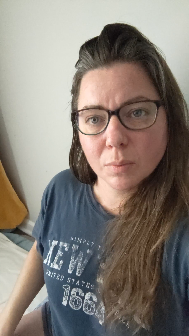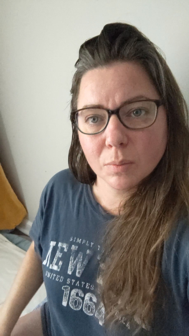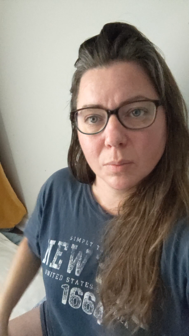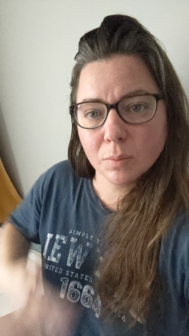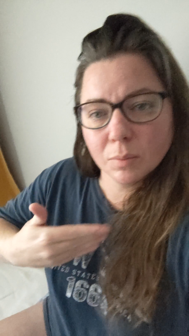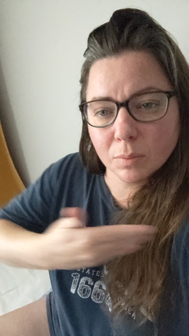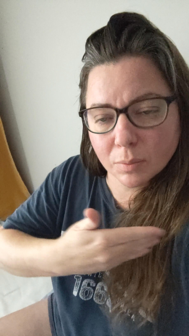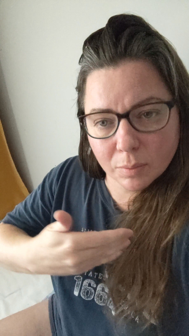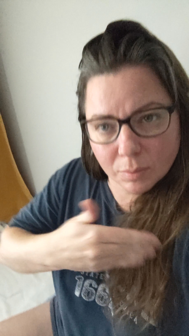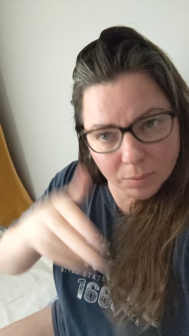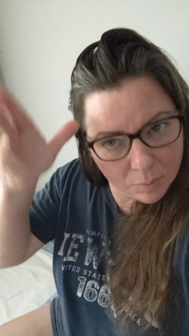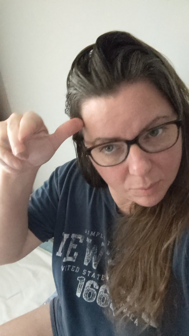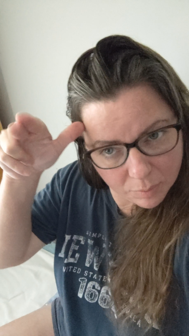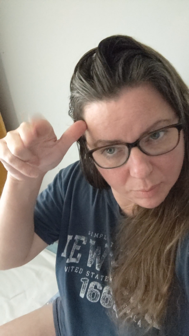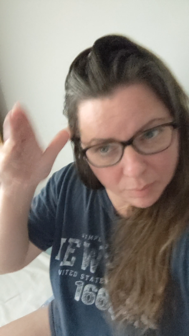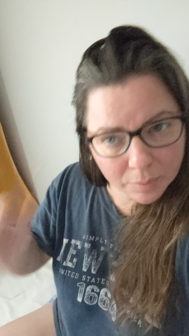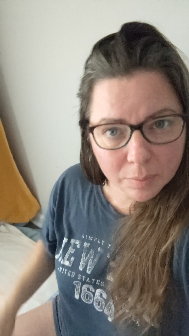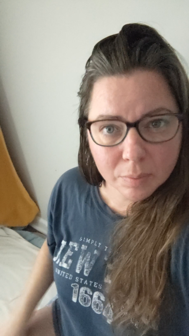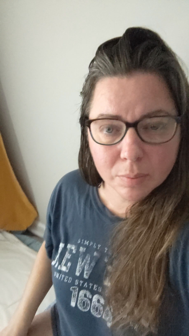pony